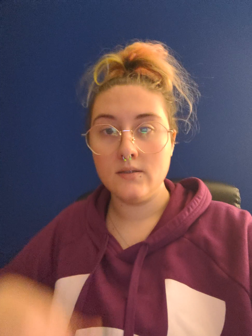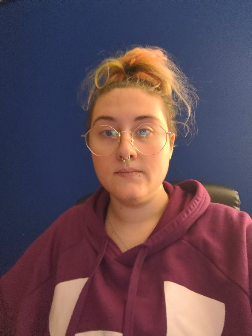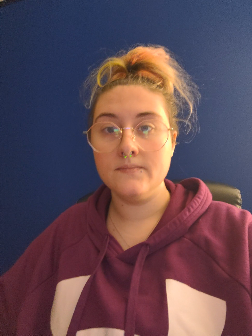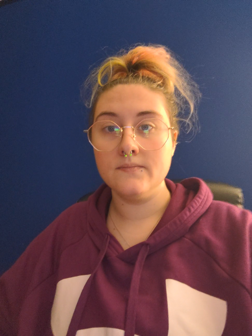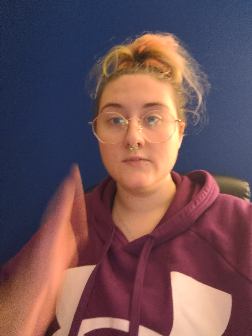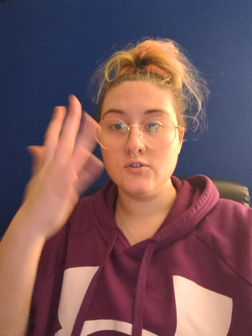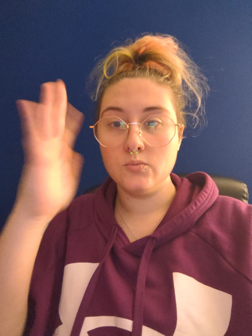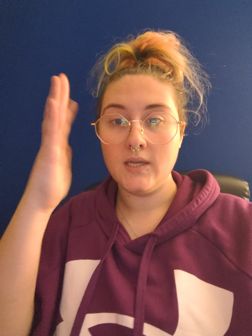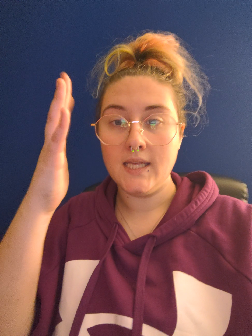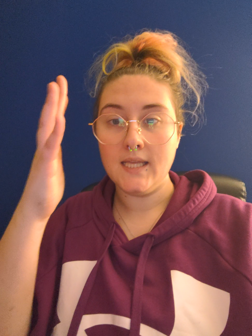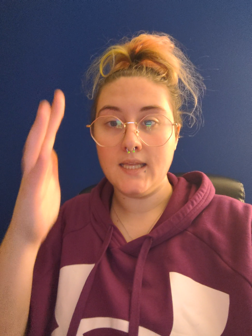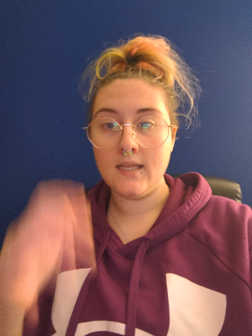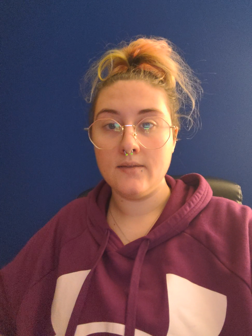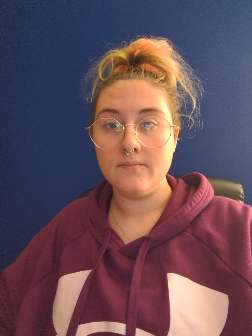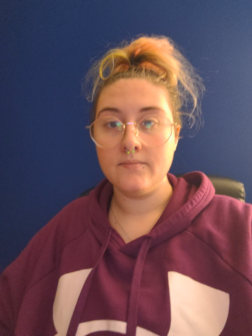tree